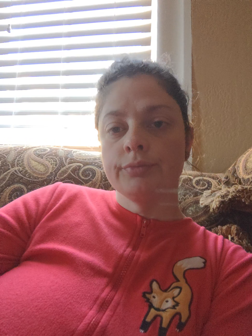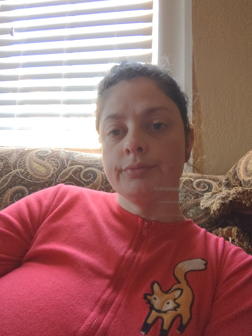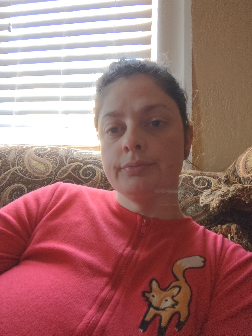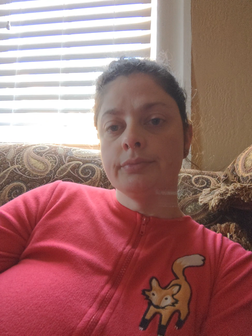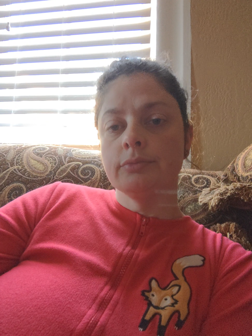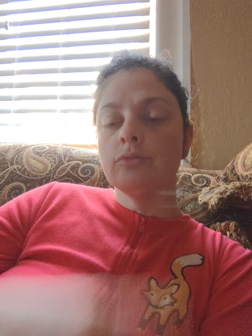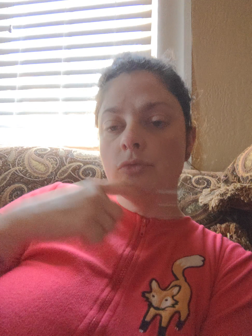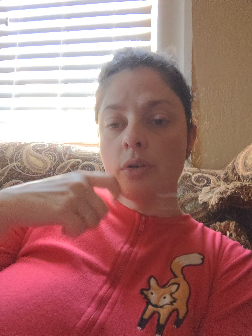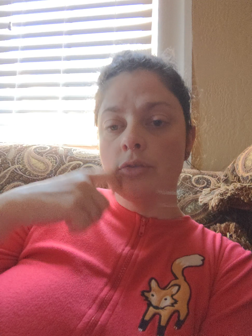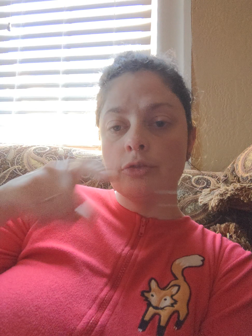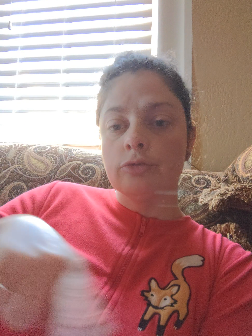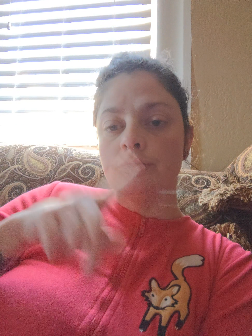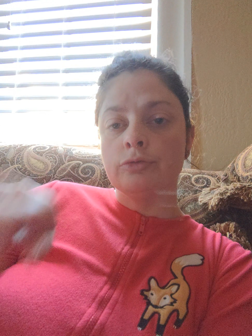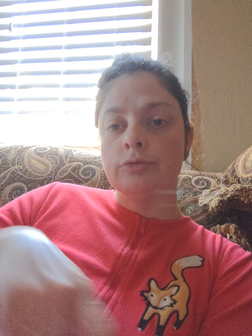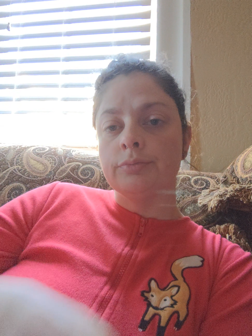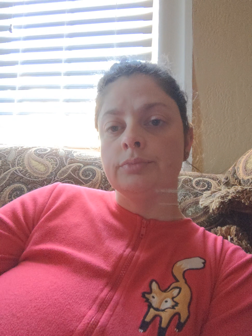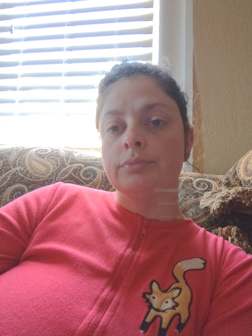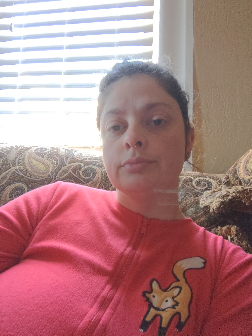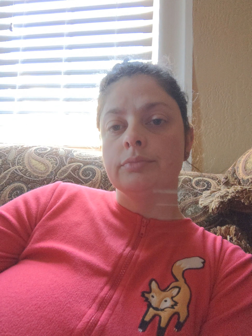dryer